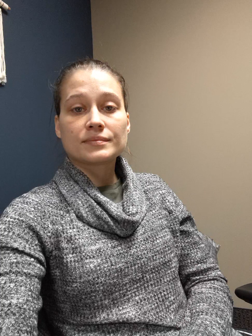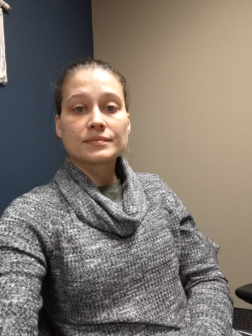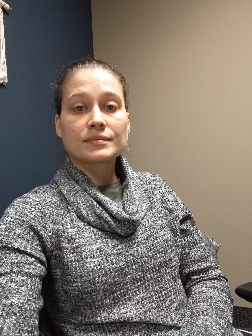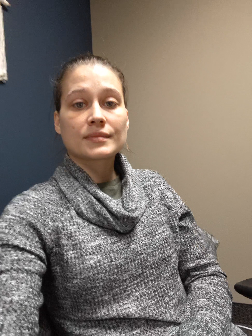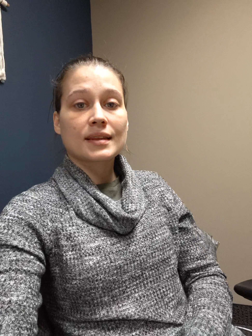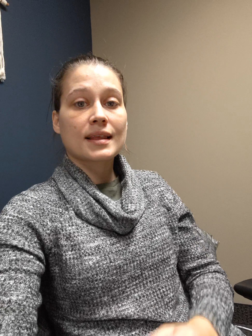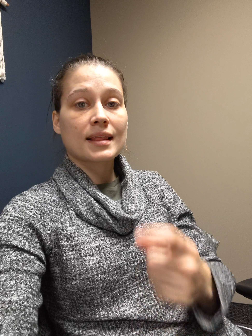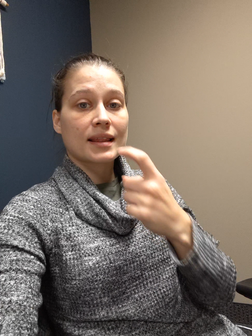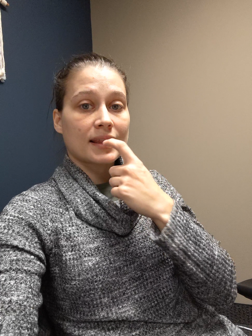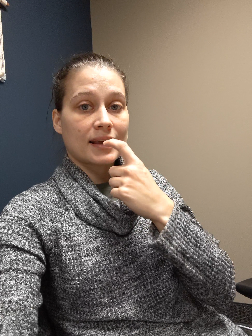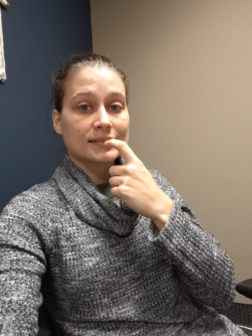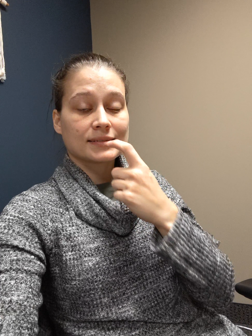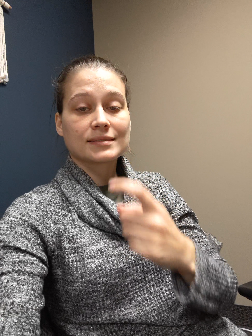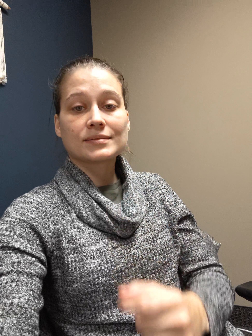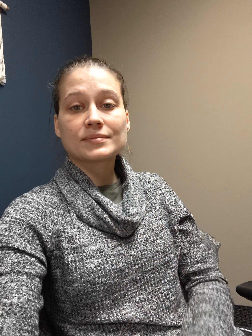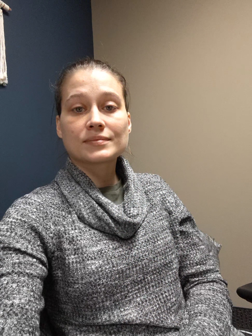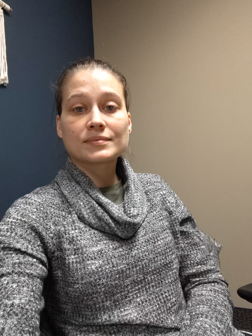window